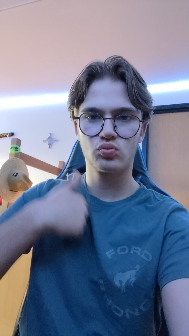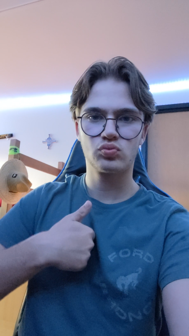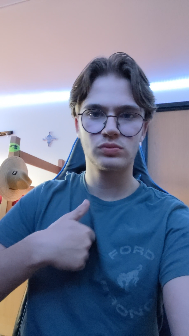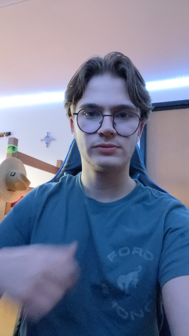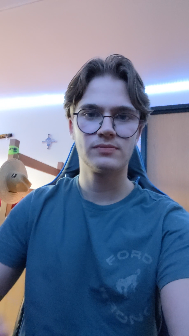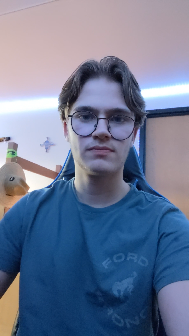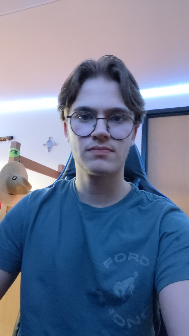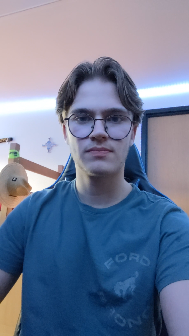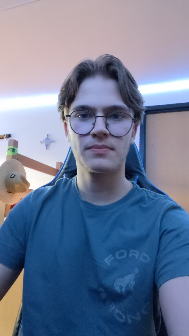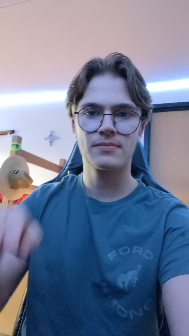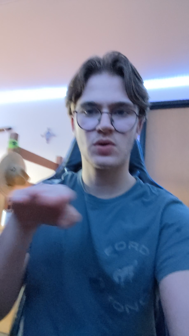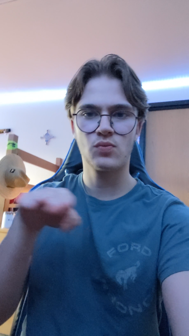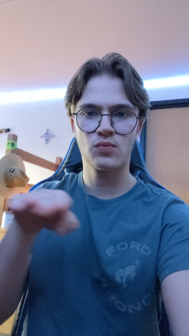boots